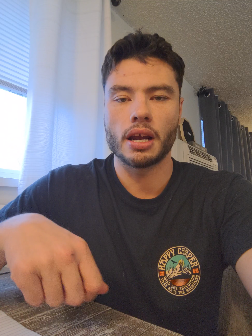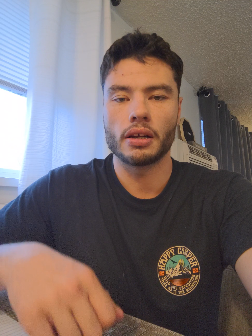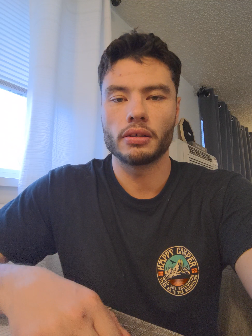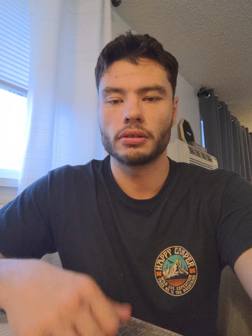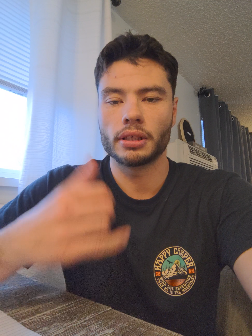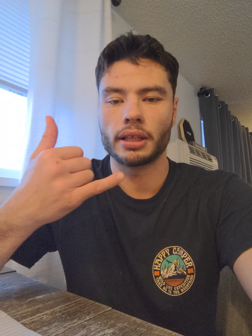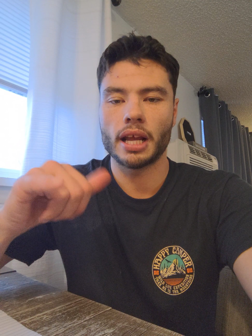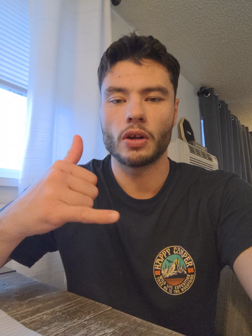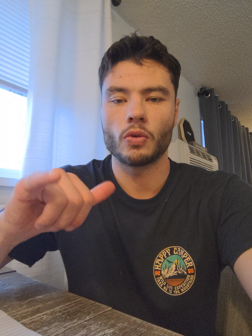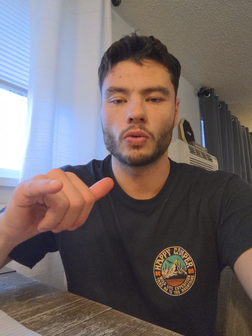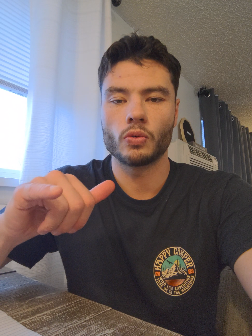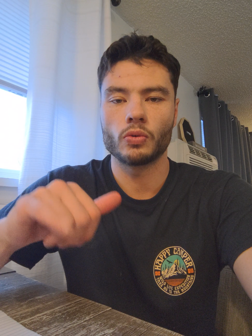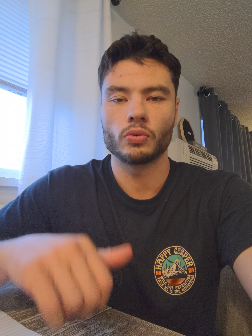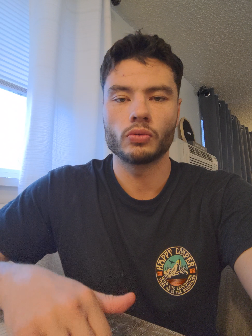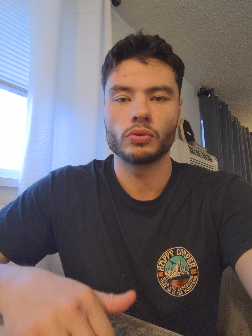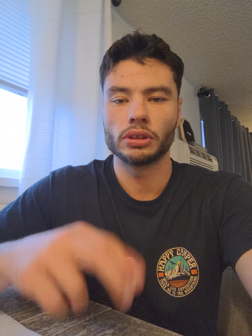yellow